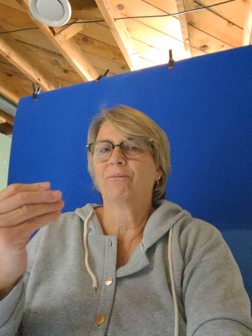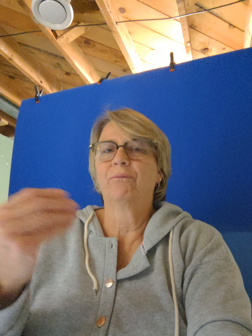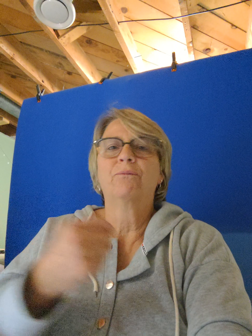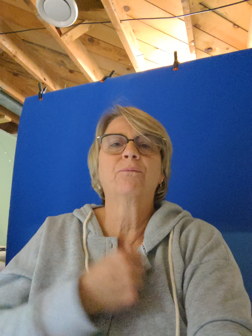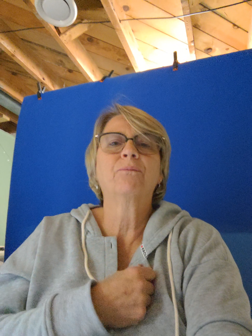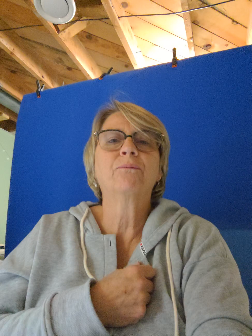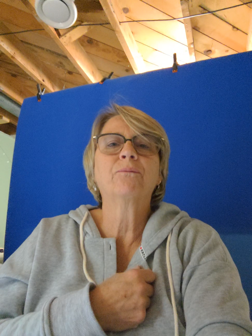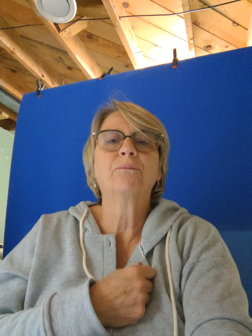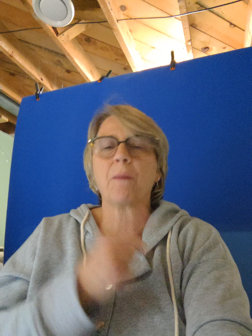wolf